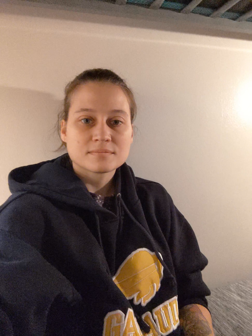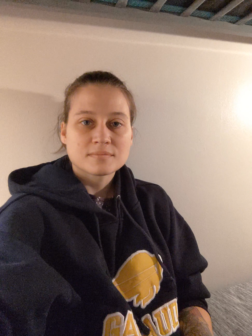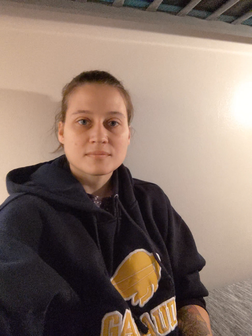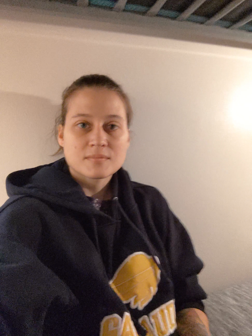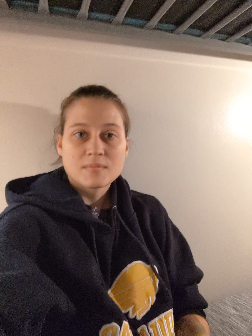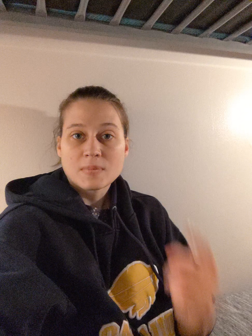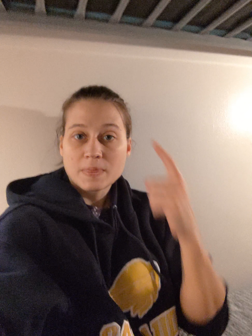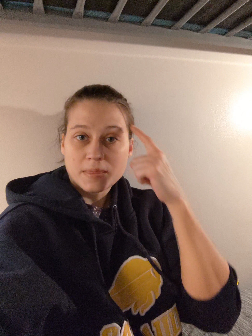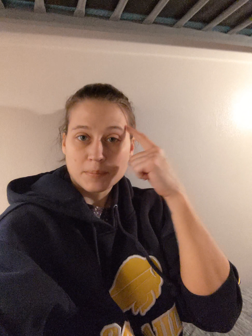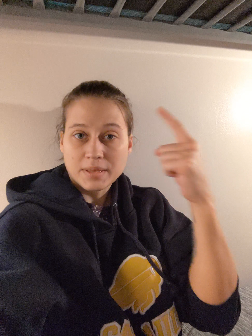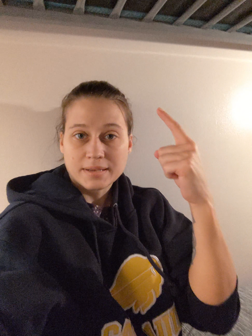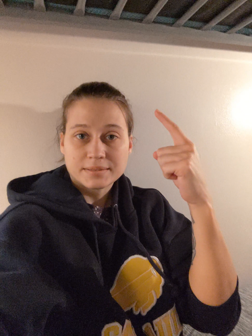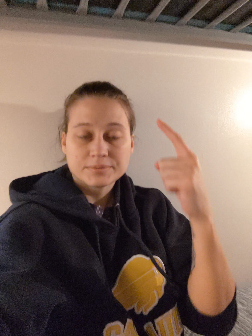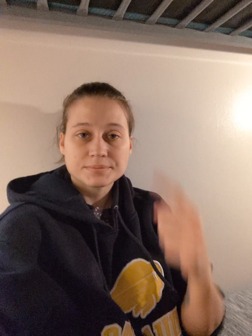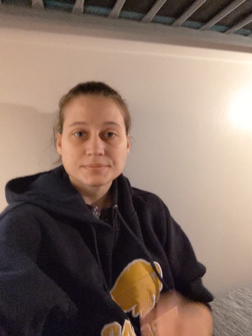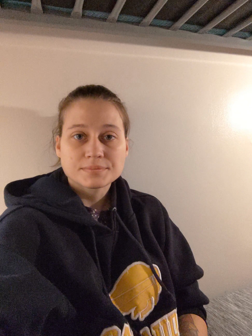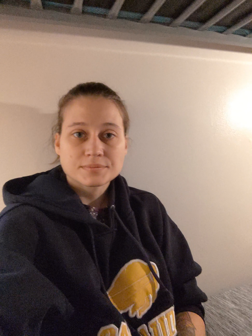penny